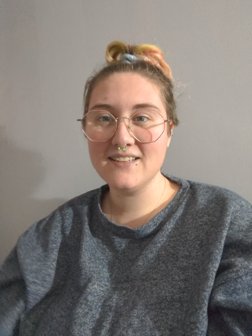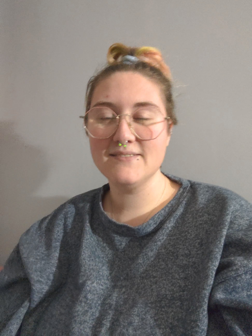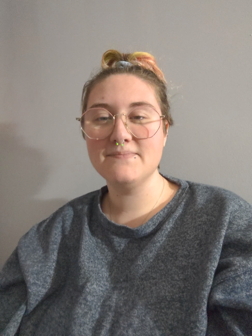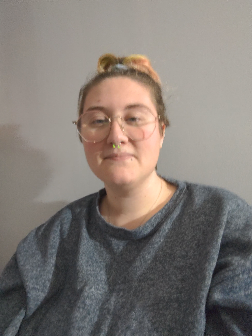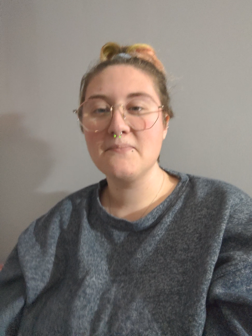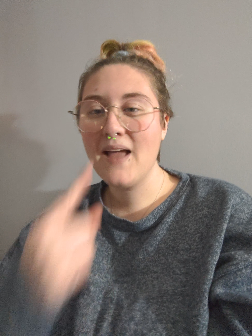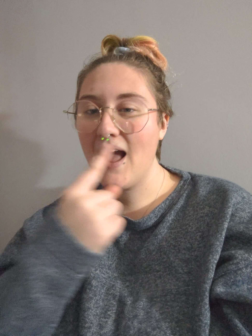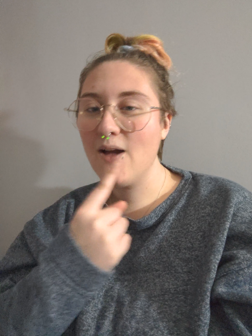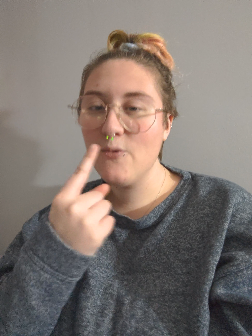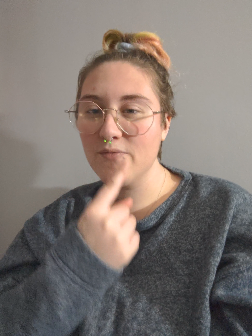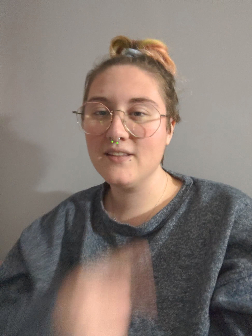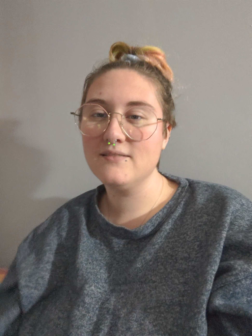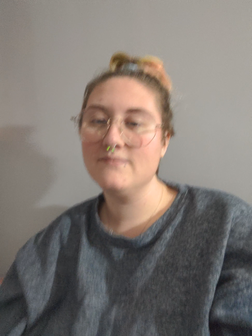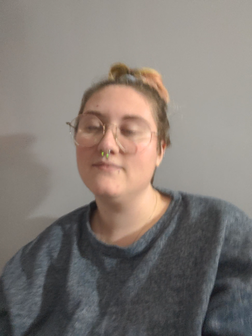mouth